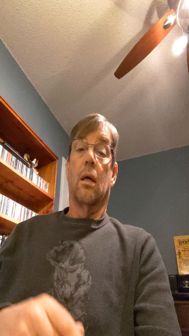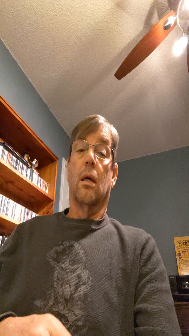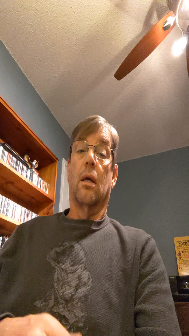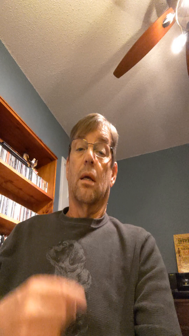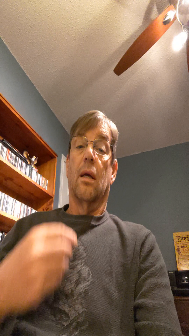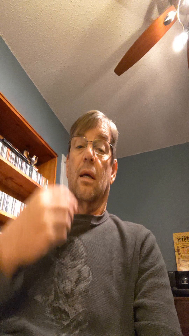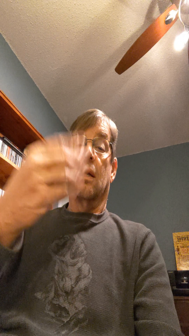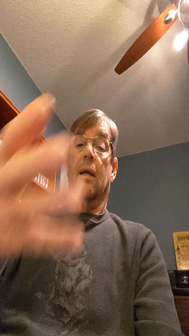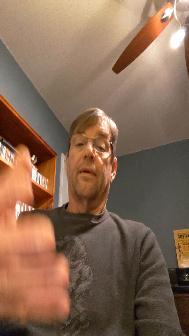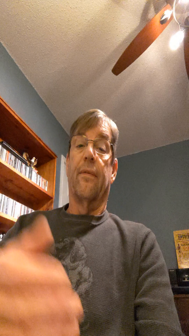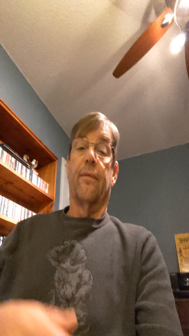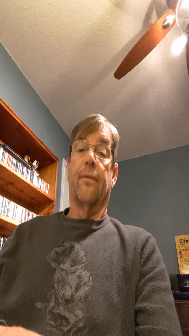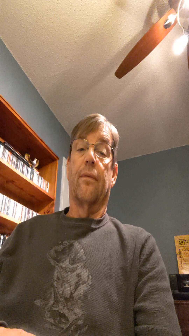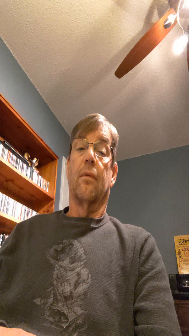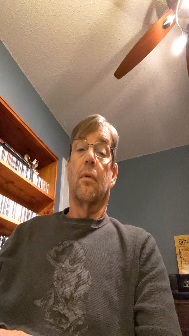give